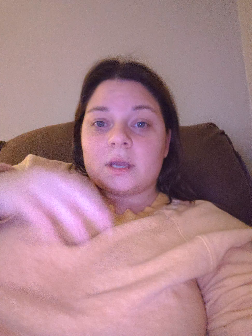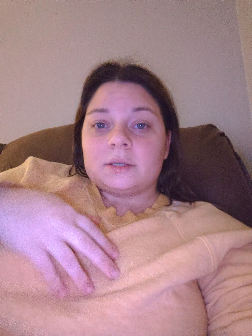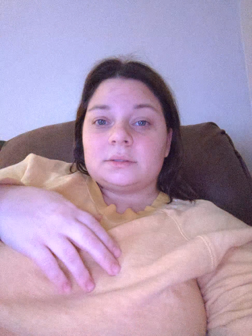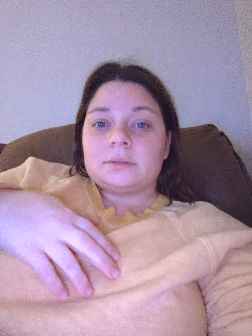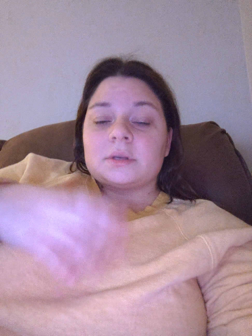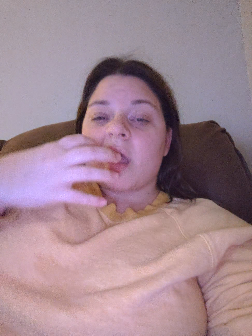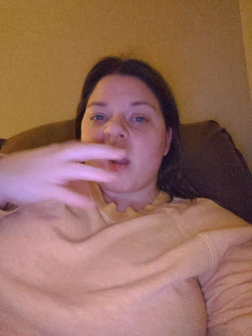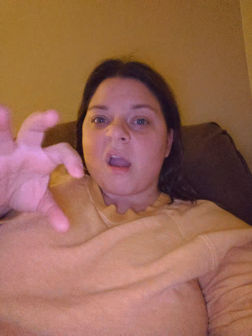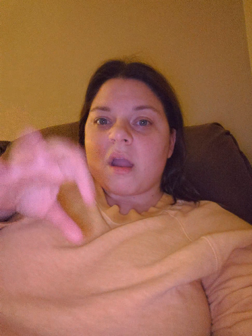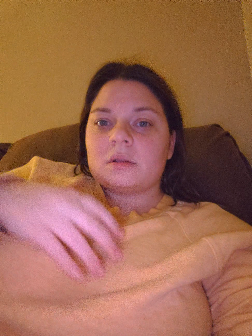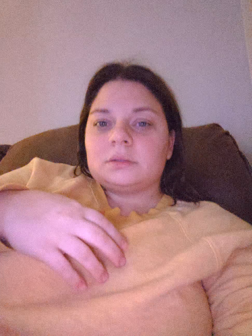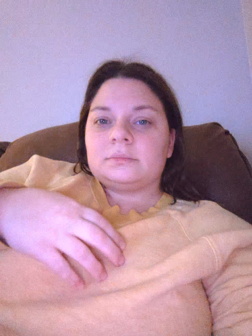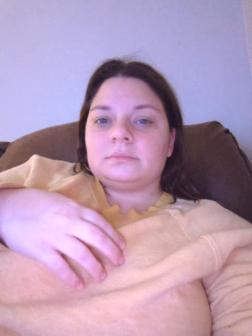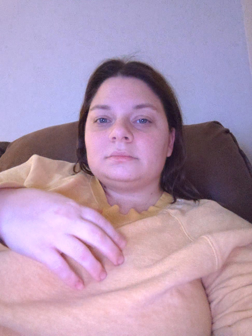hot